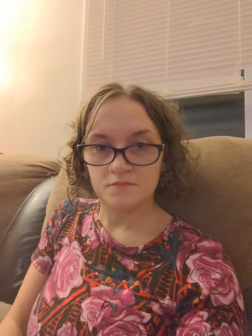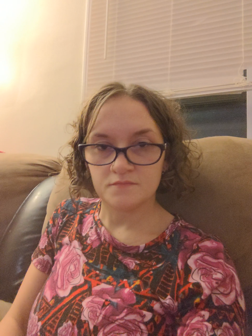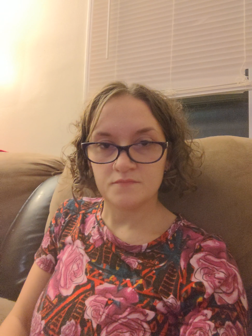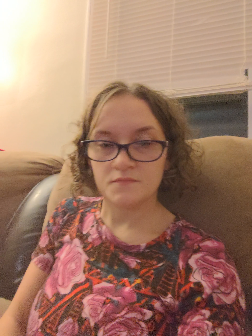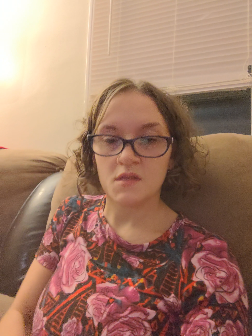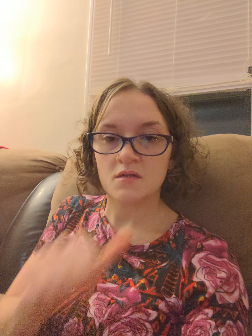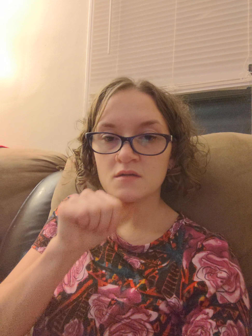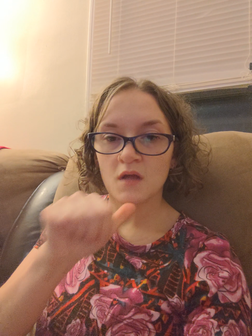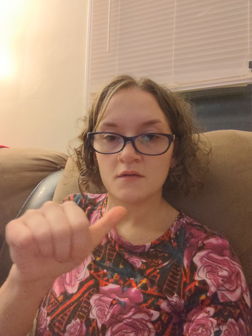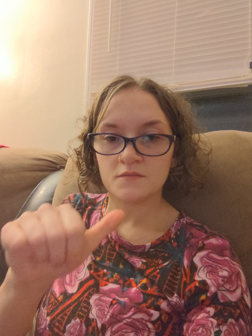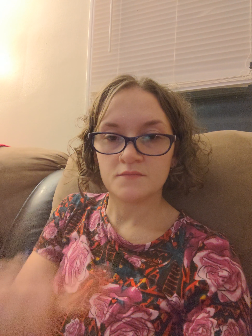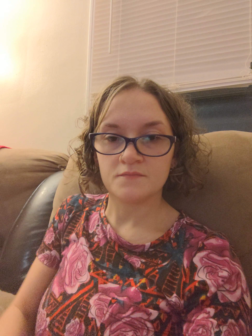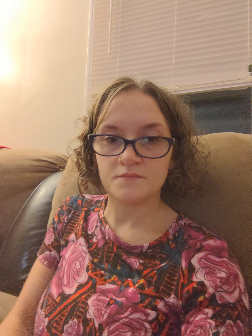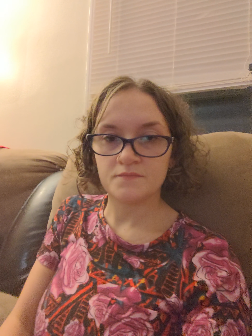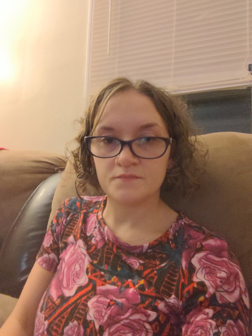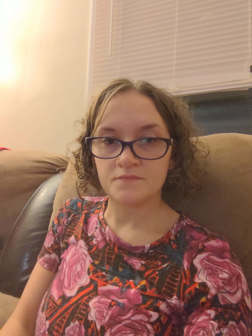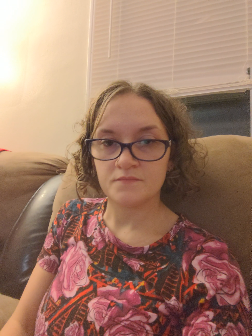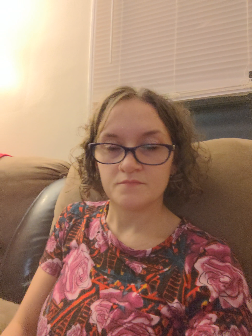not